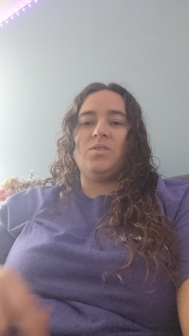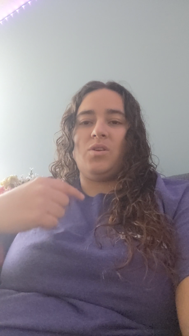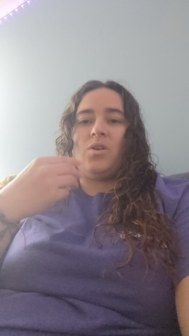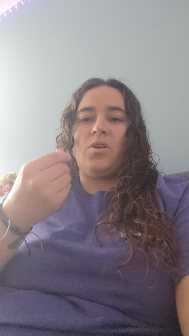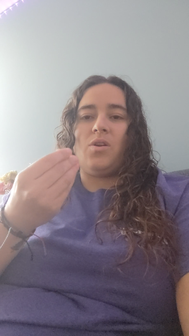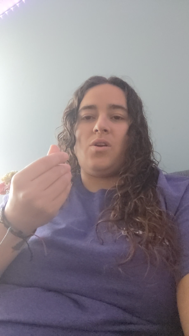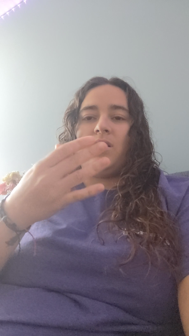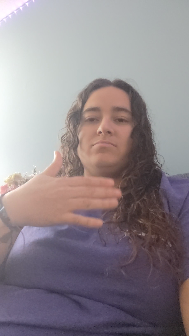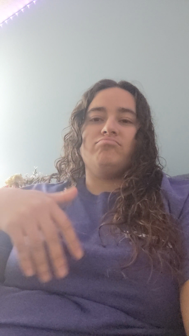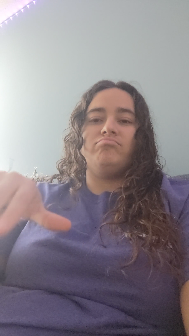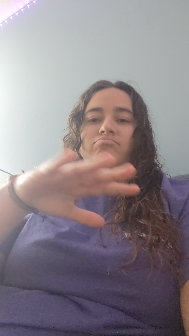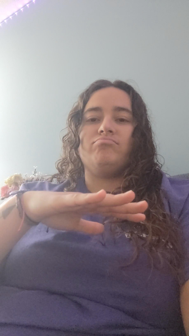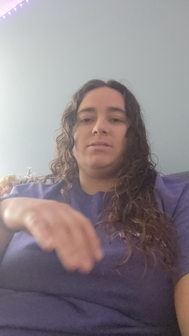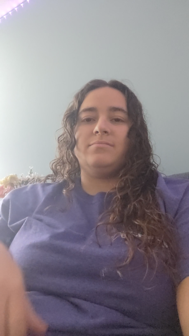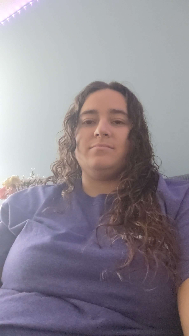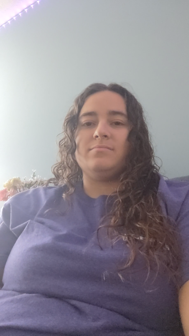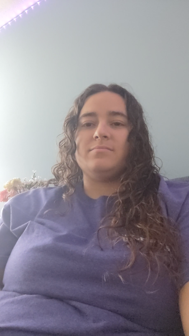garden